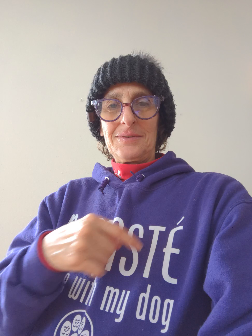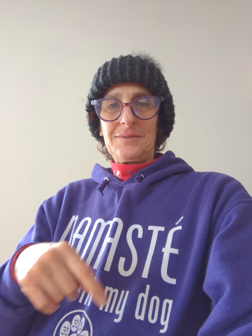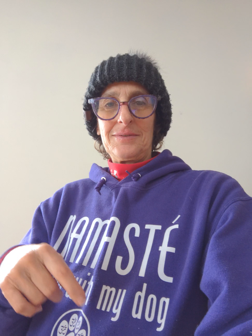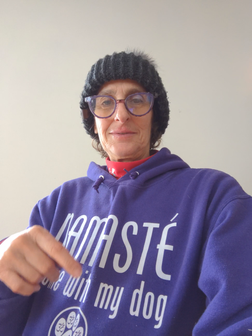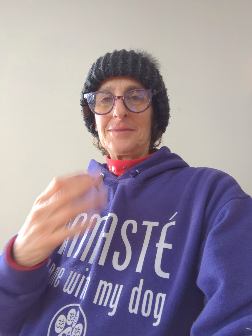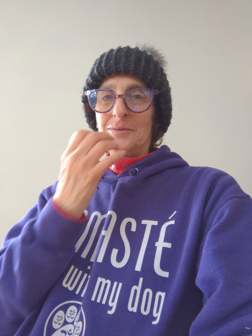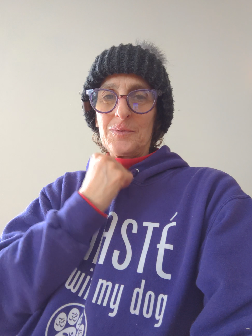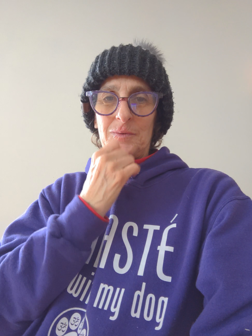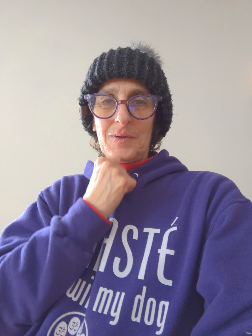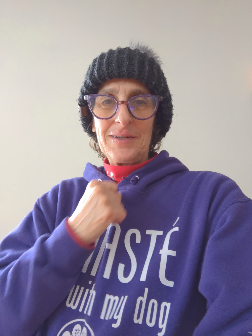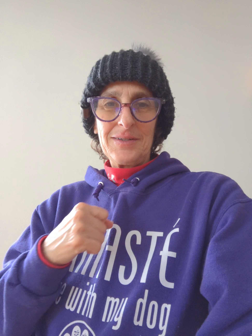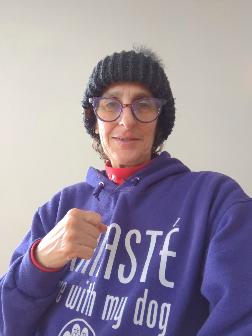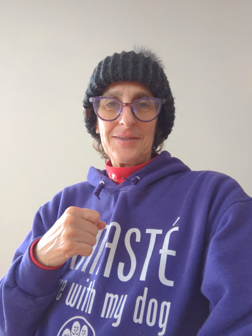underwear